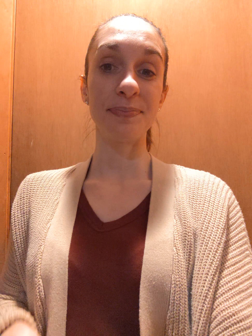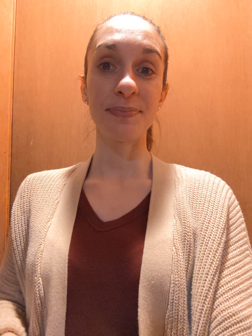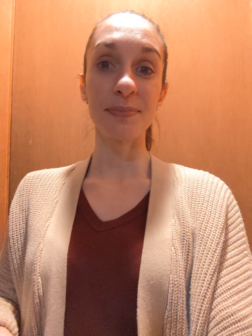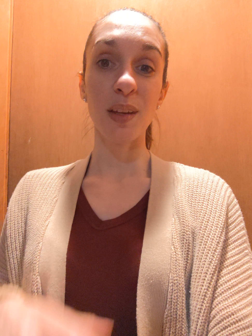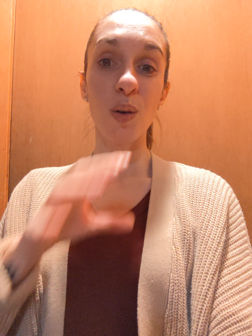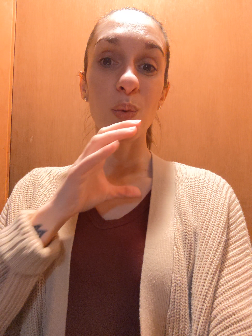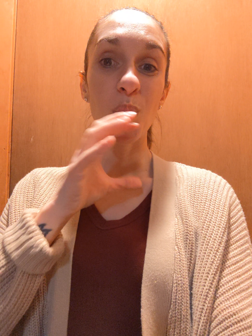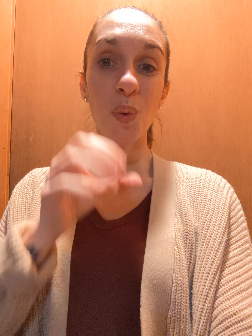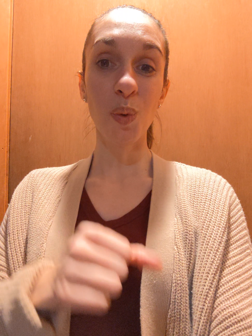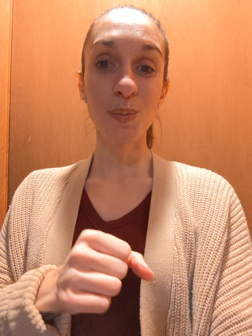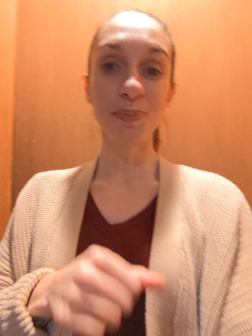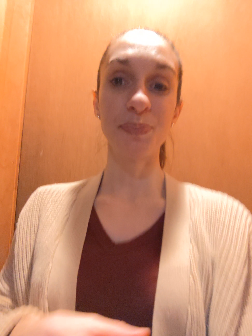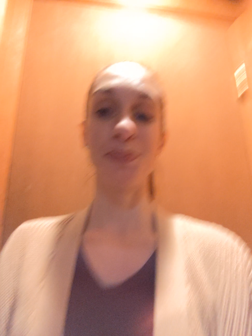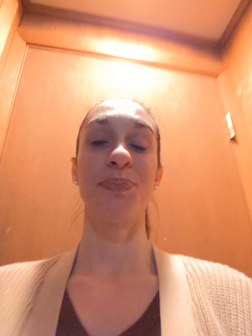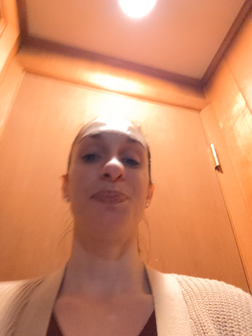old